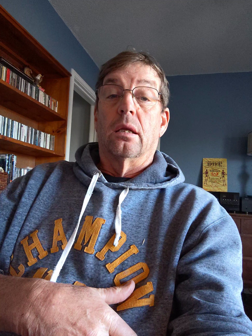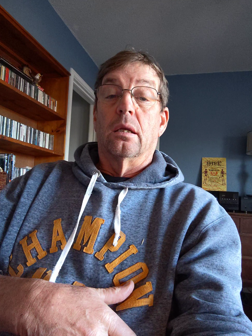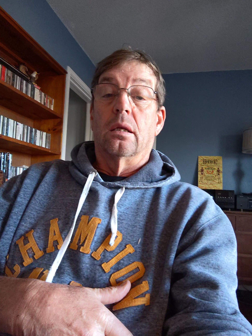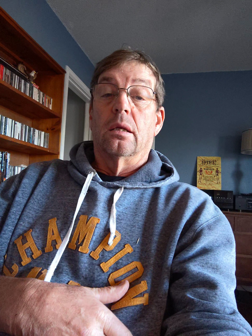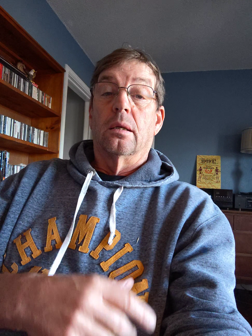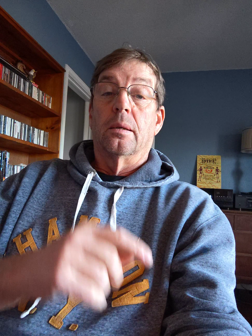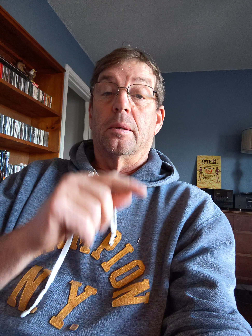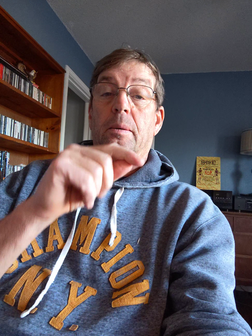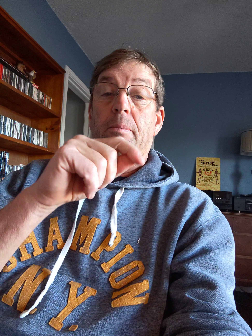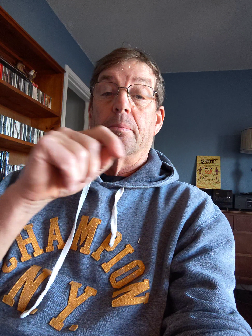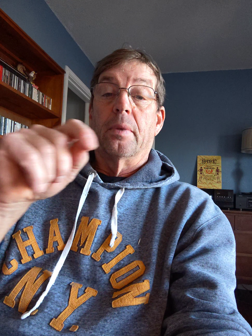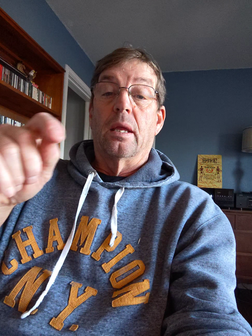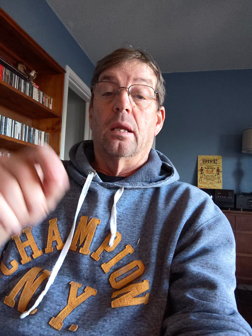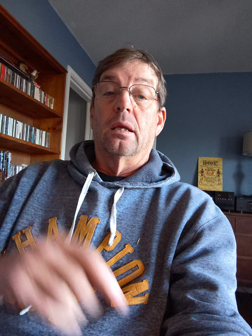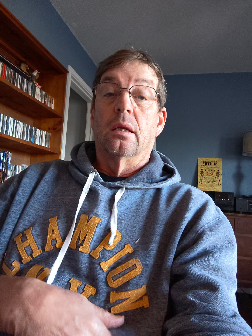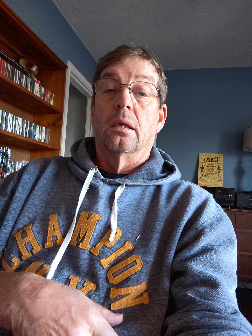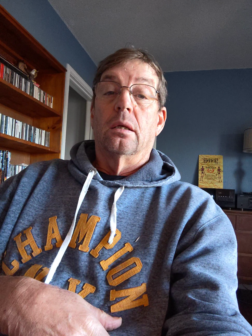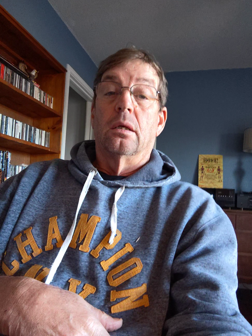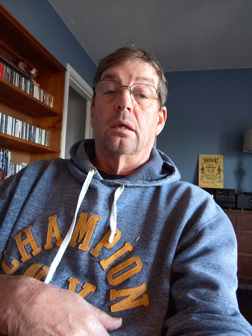pen